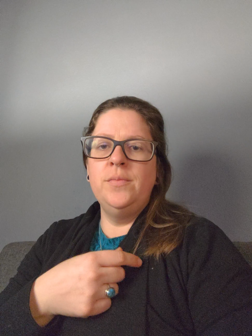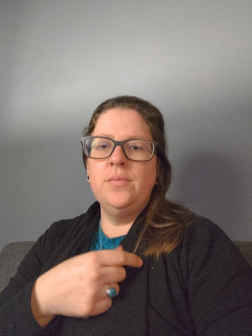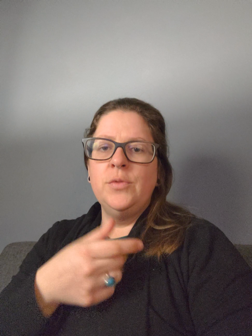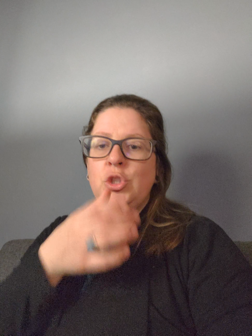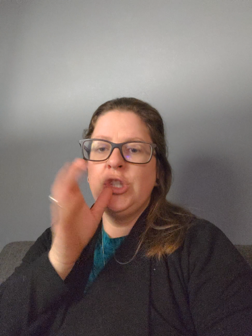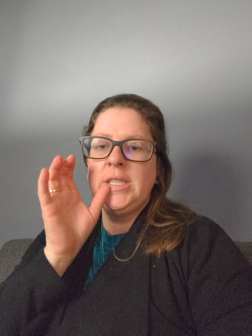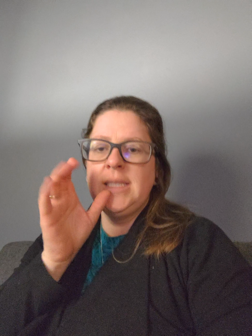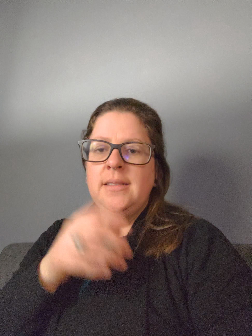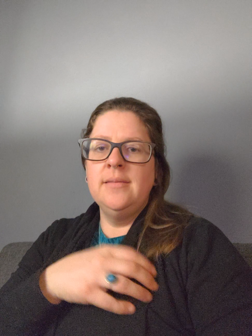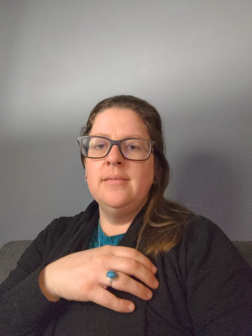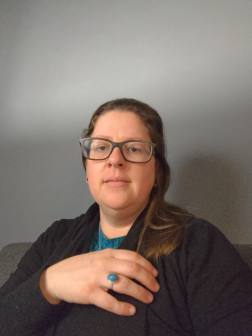drink